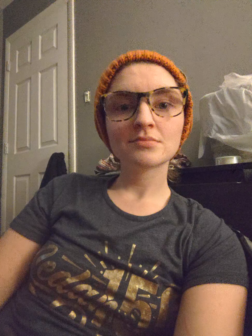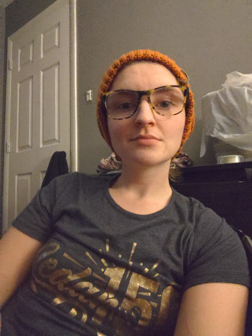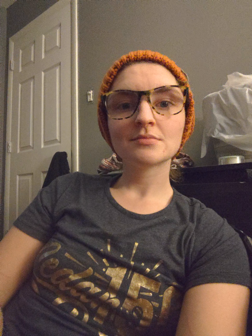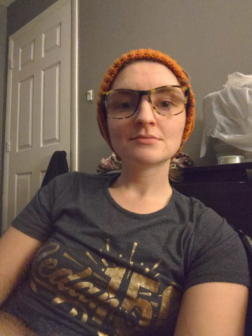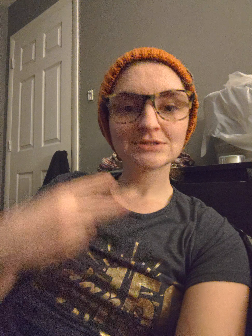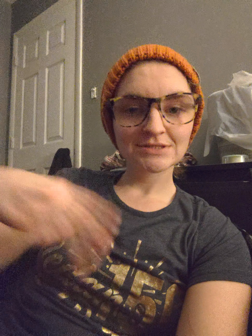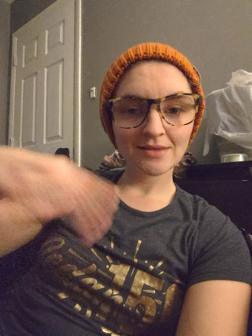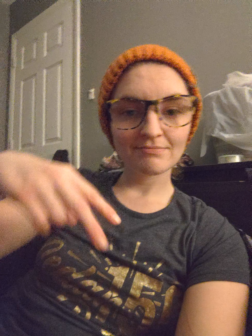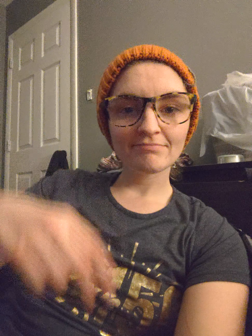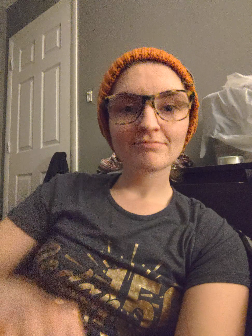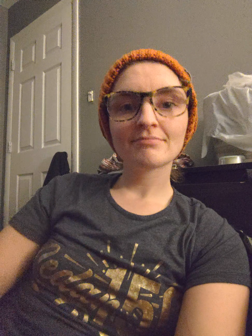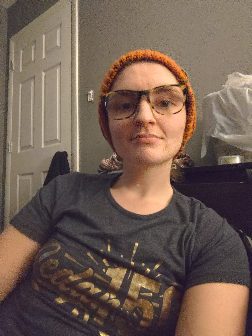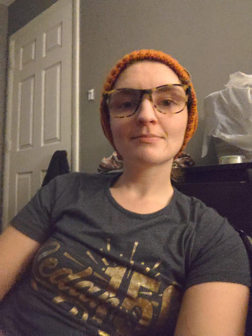dance